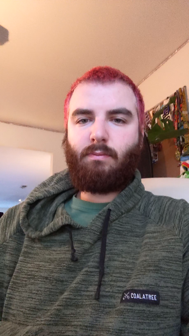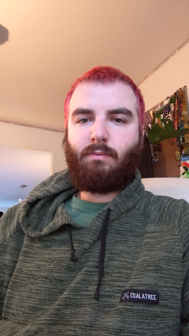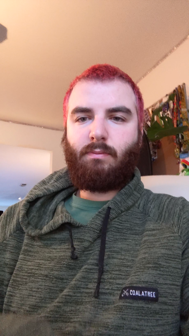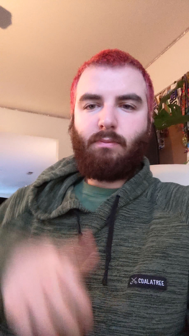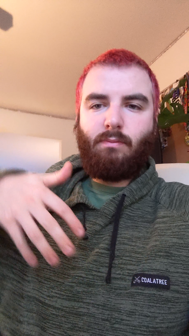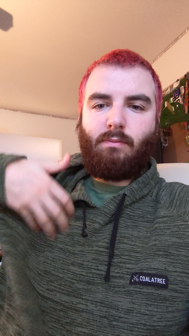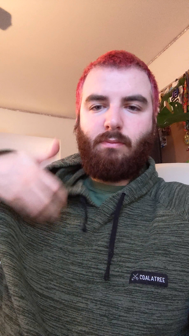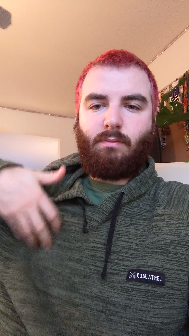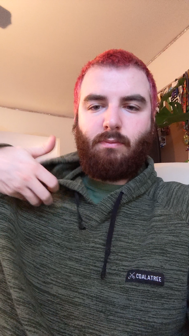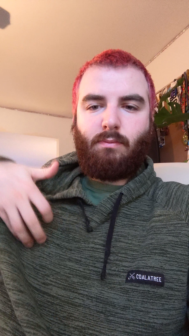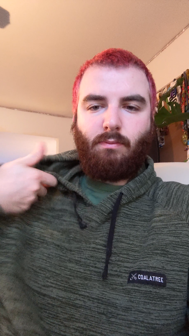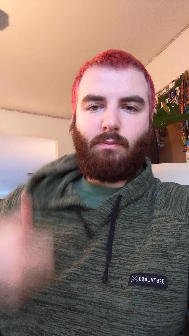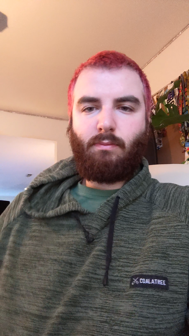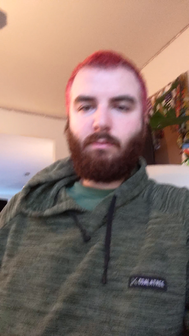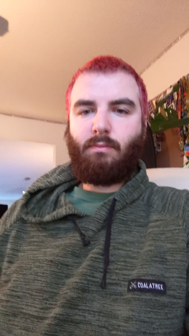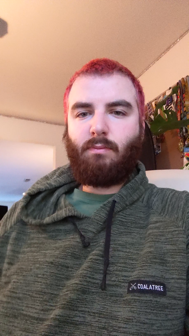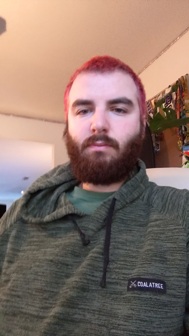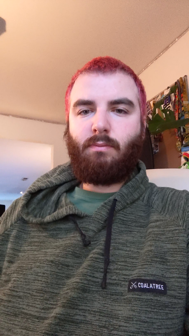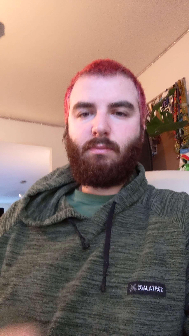monkey